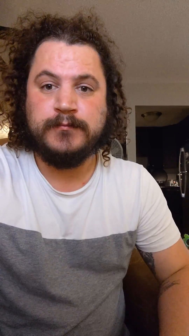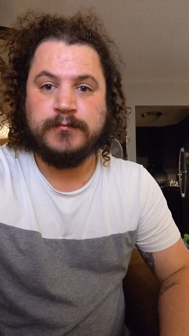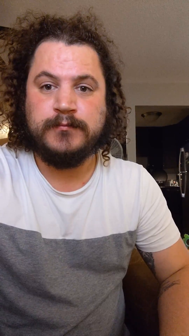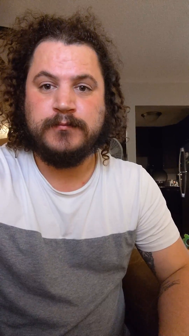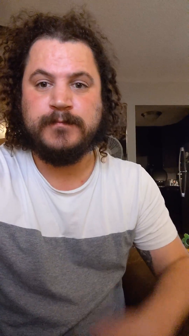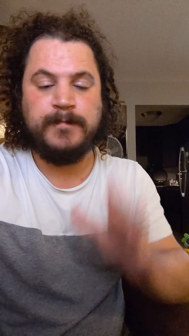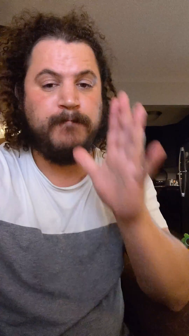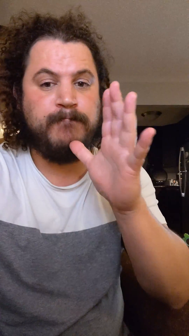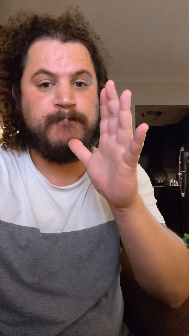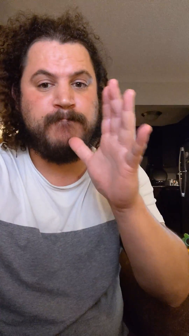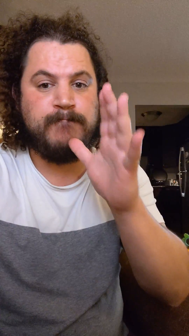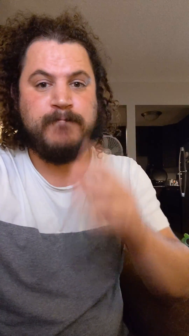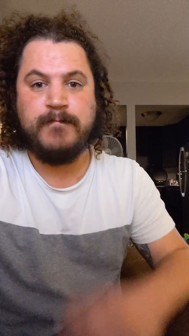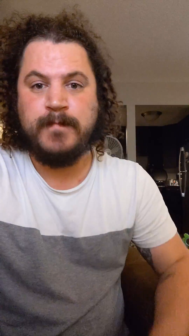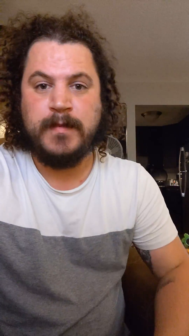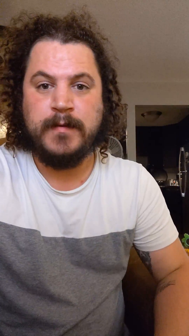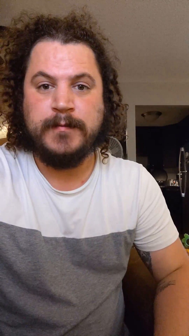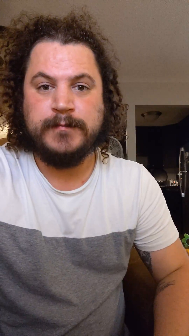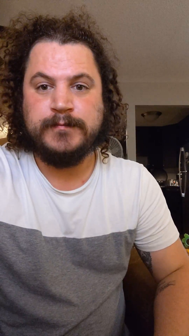mommy